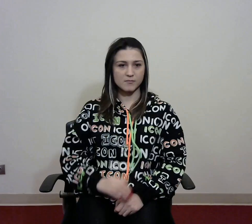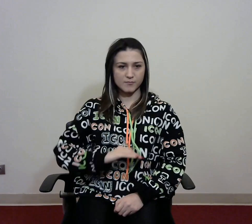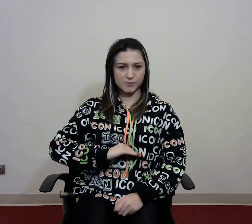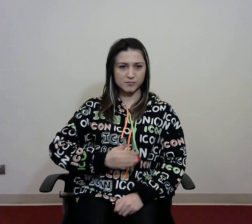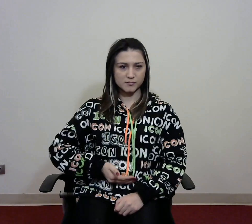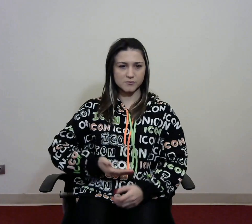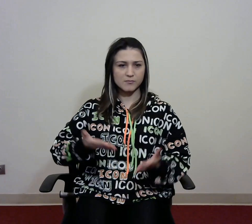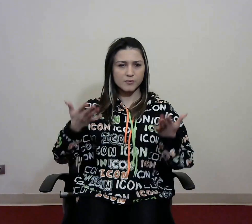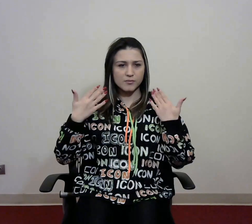bağ